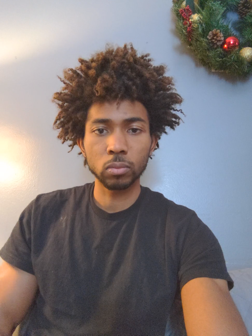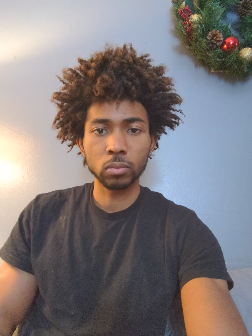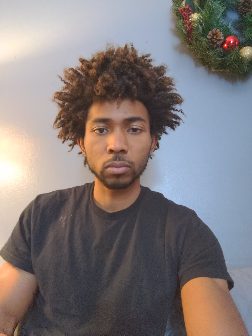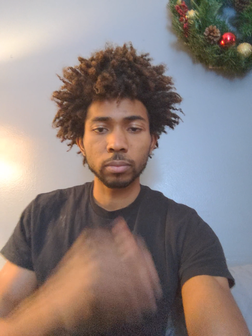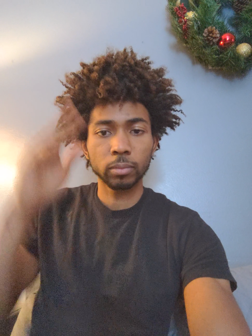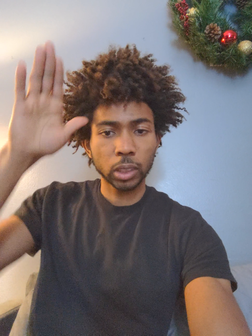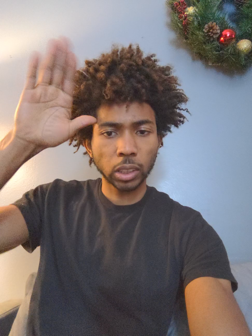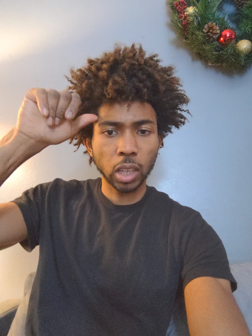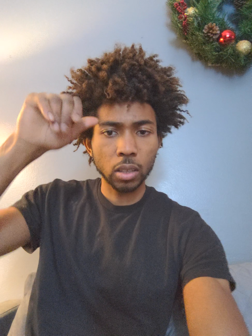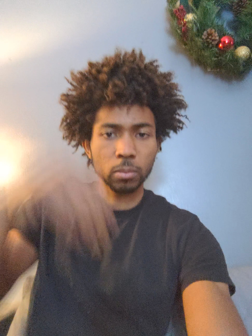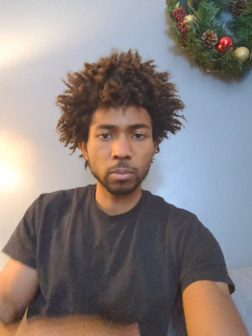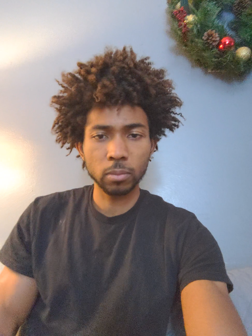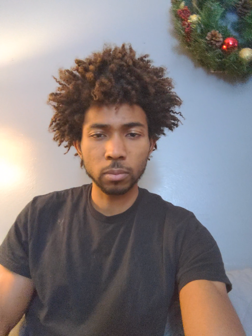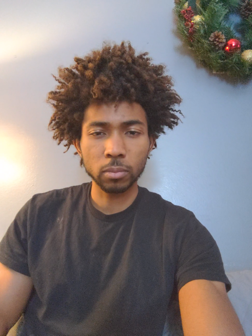donkey